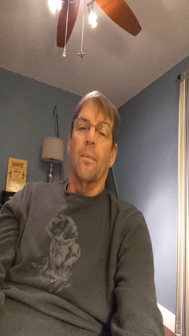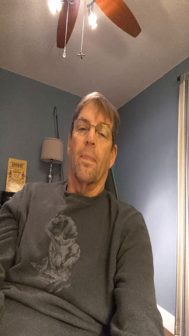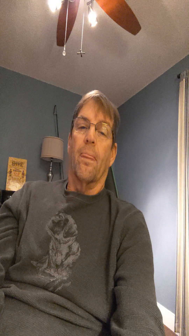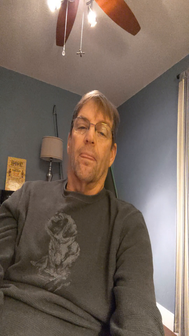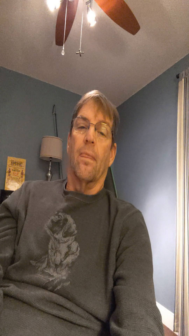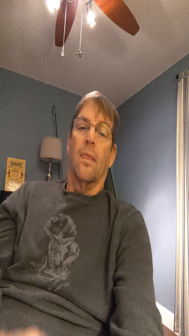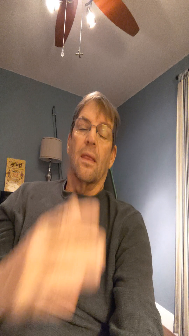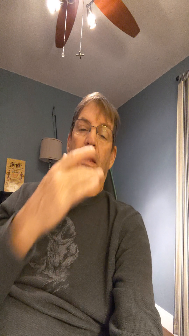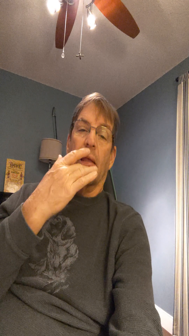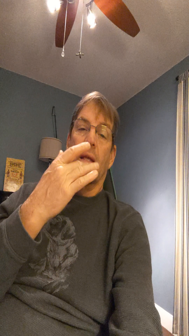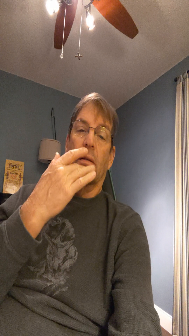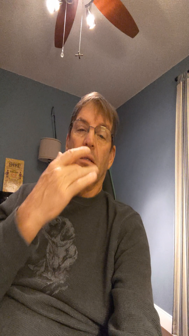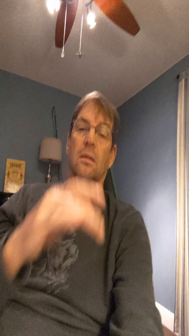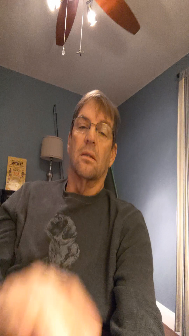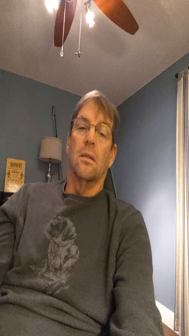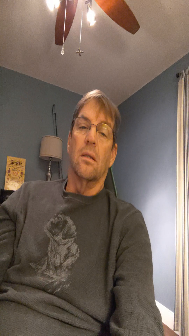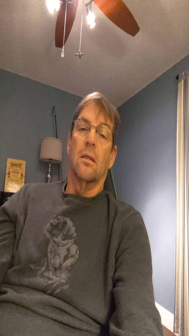taste